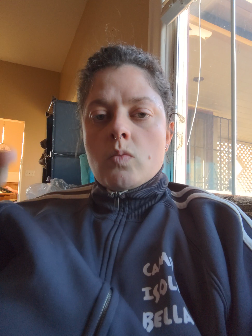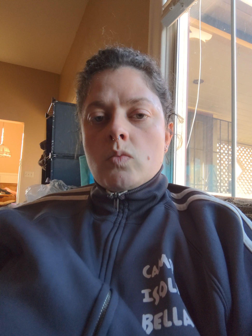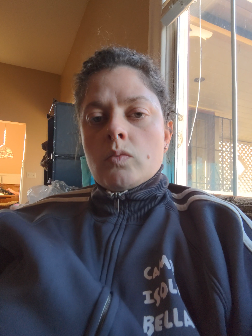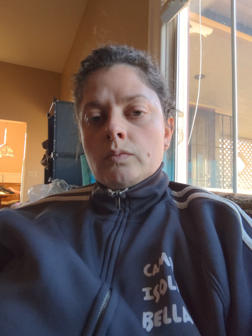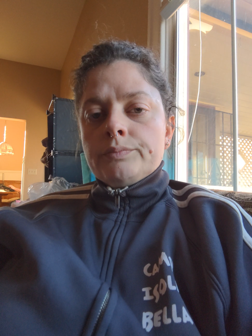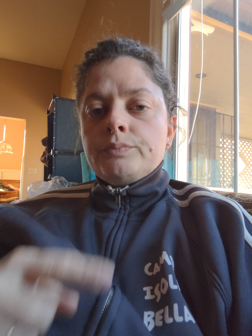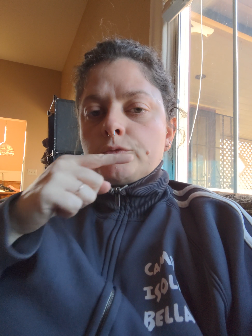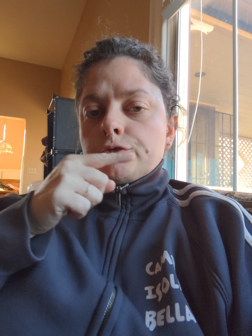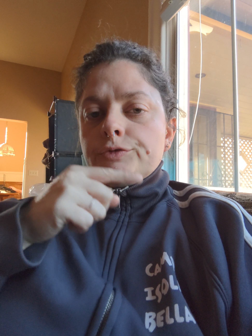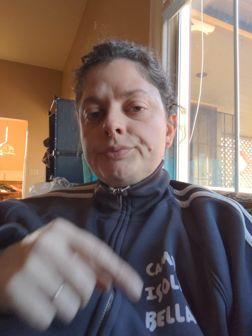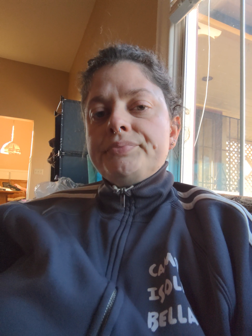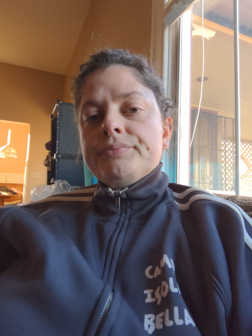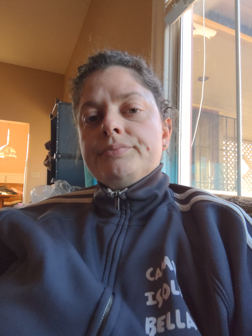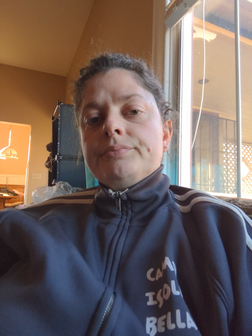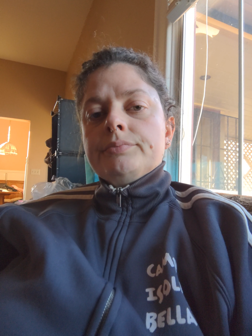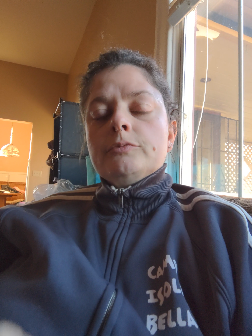toothbrush